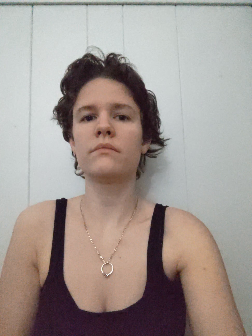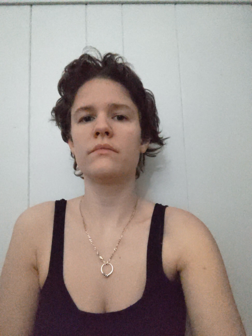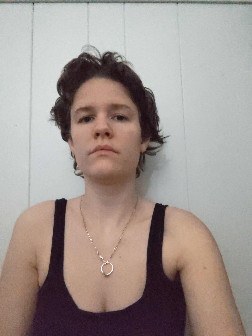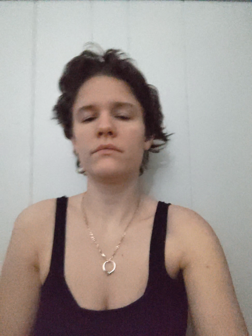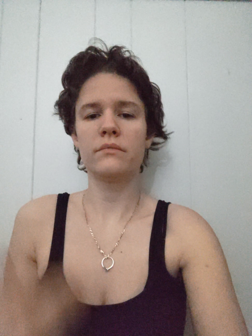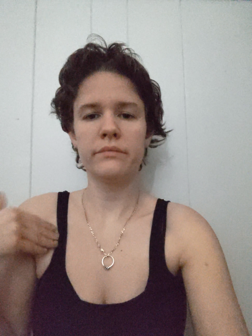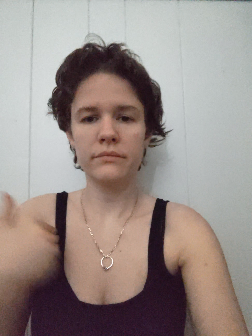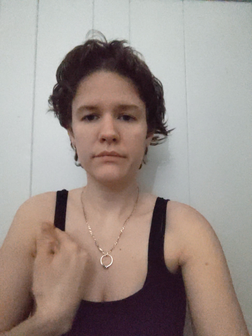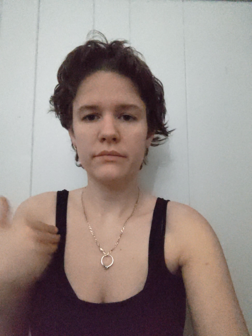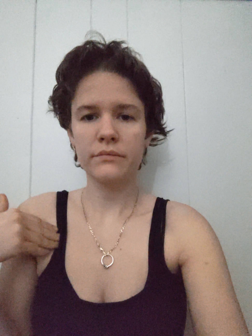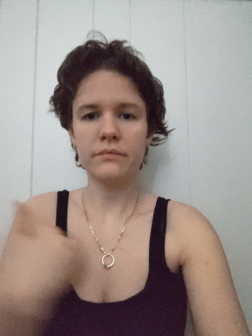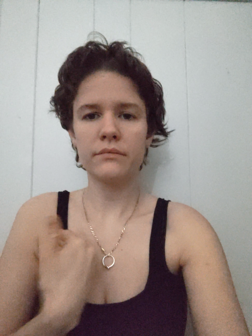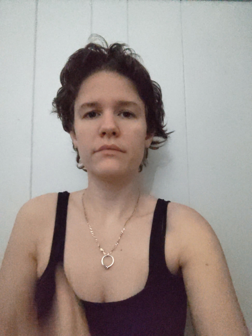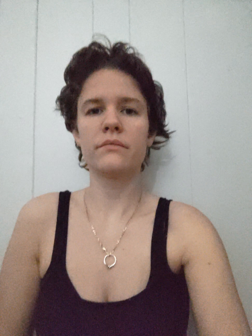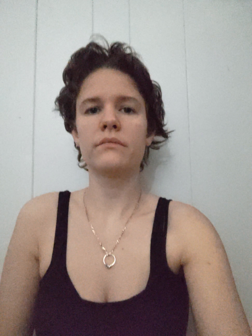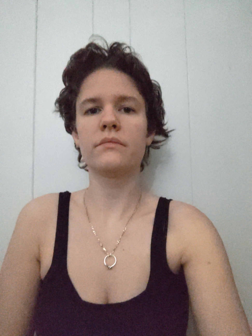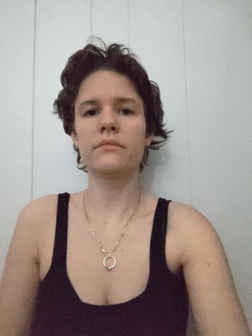animal